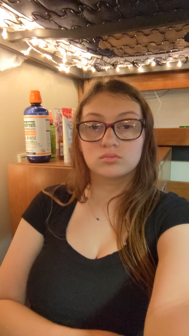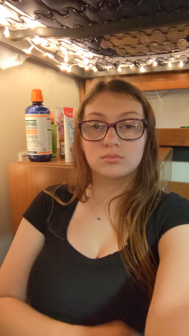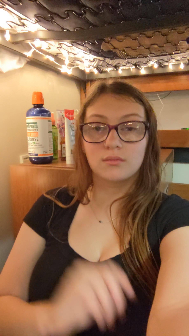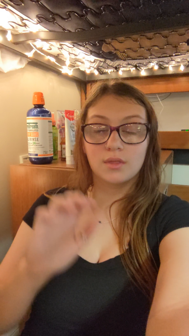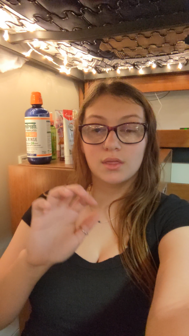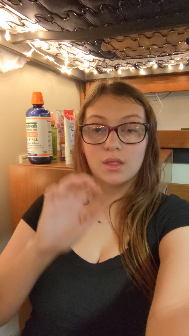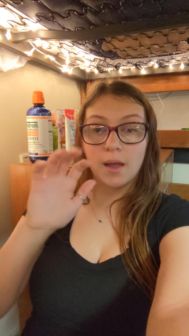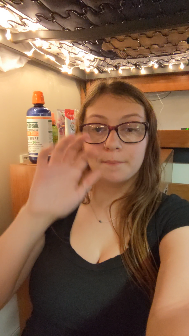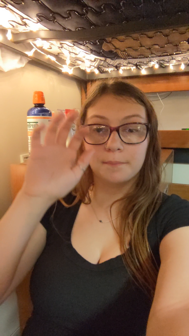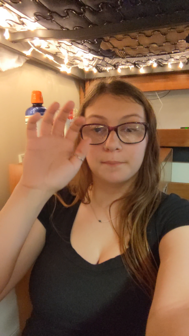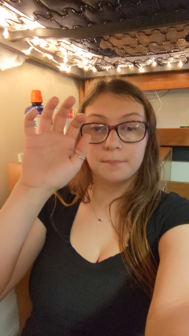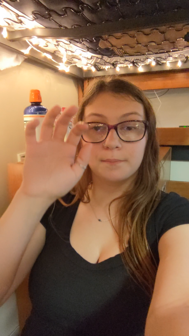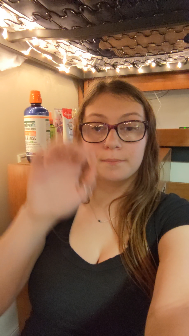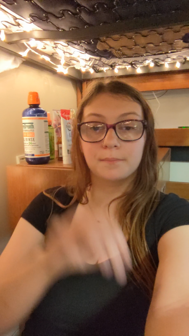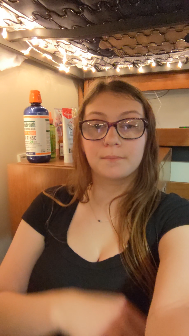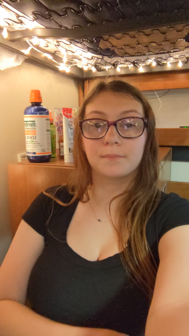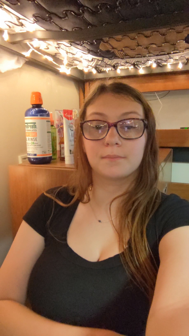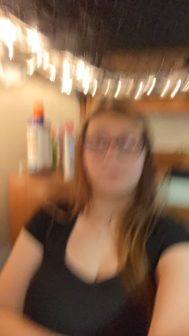climb